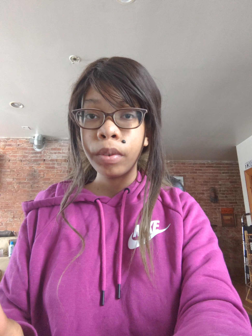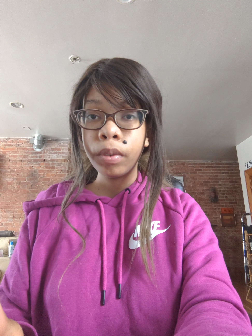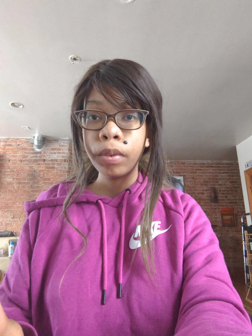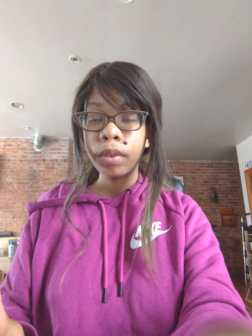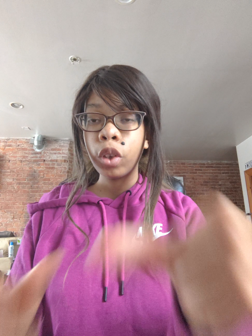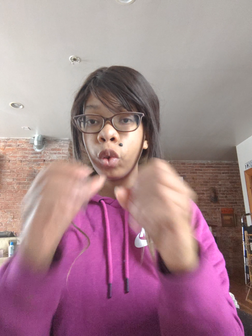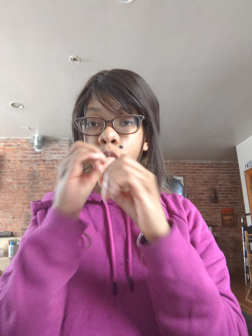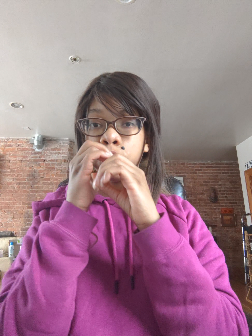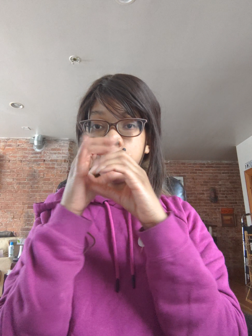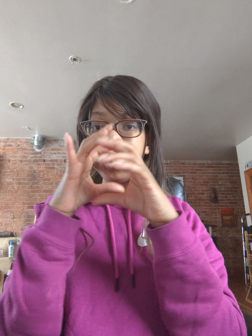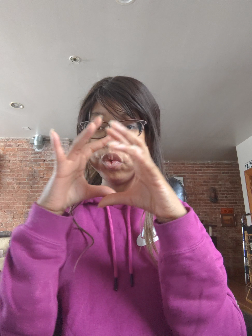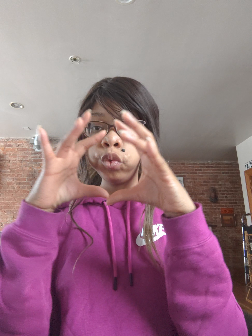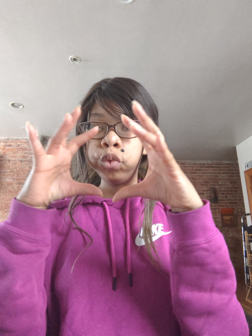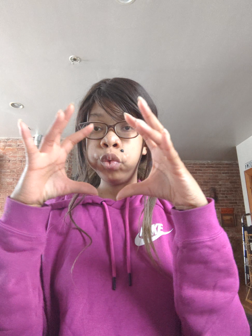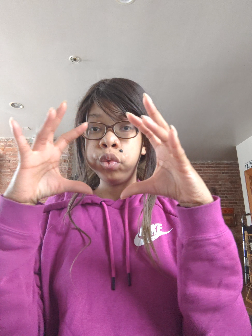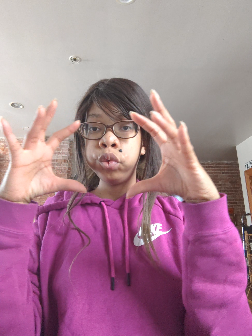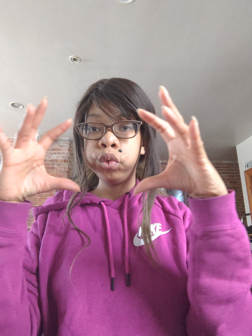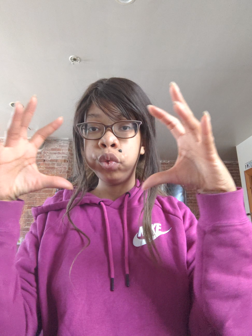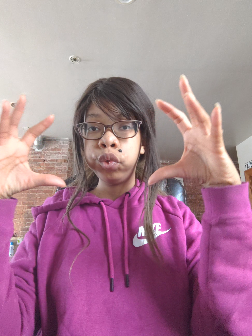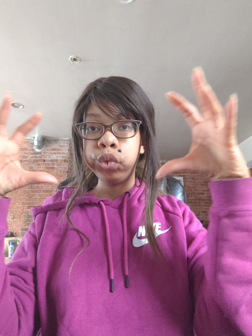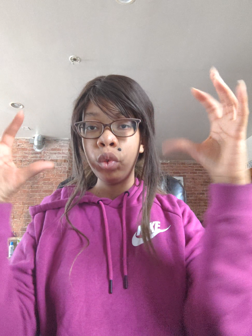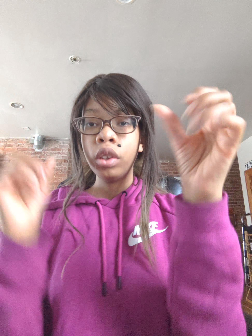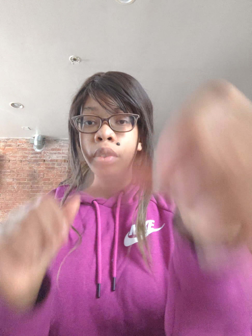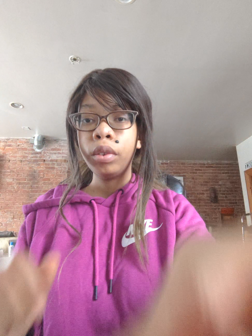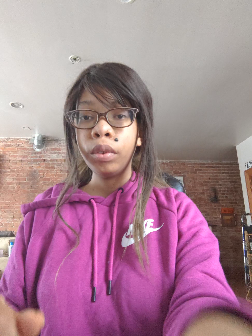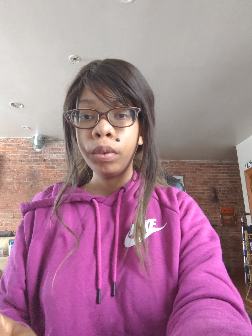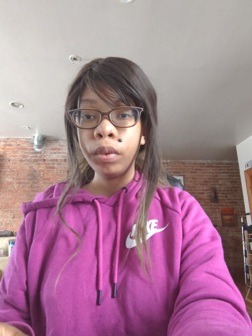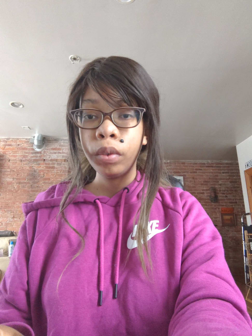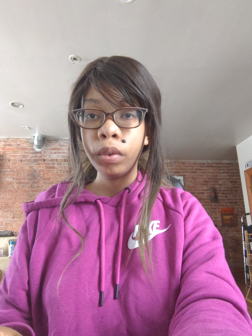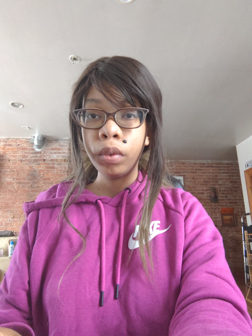balloon